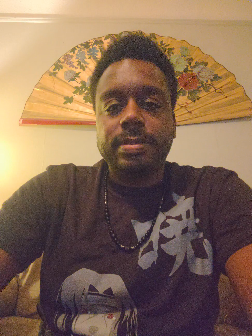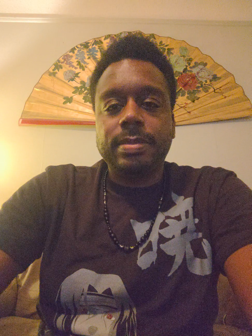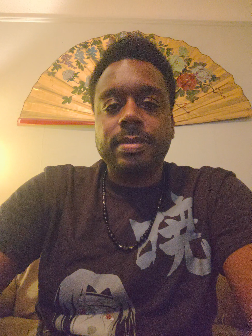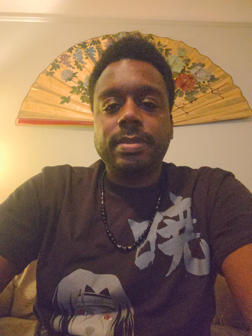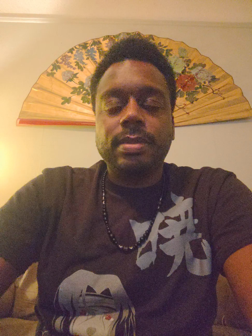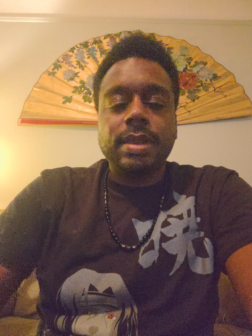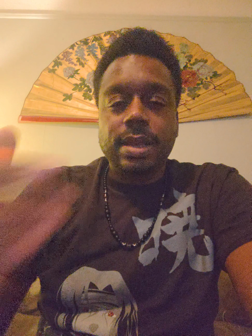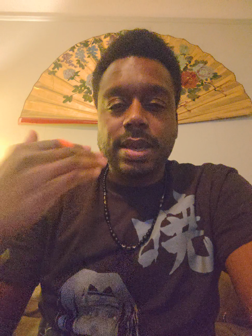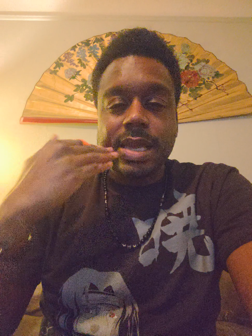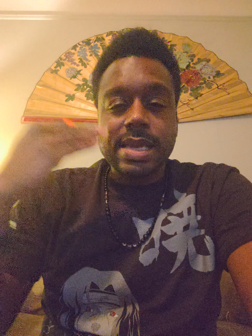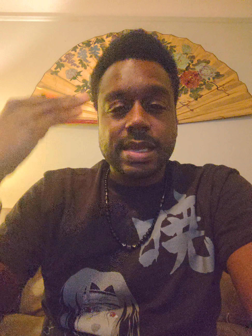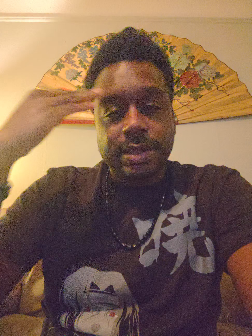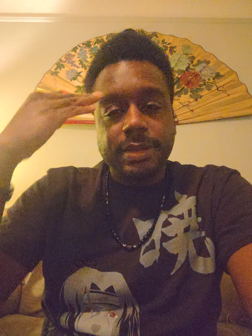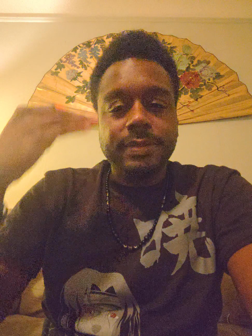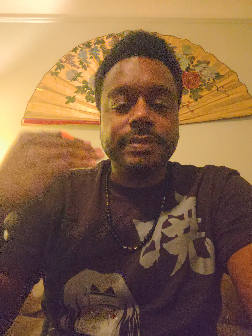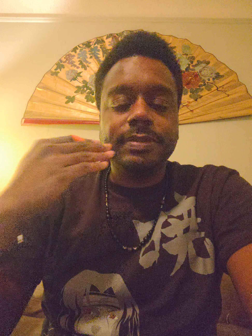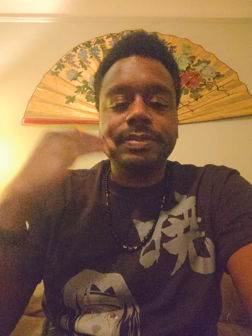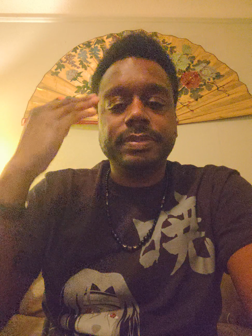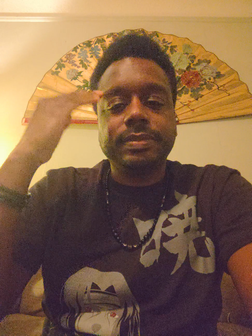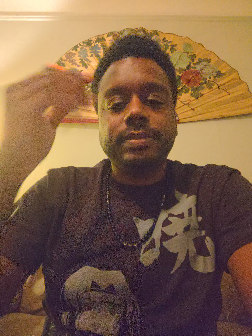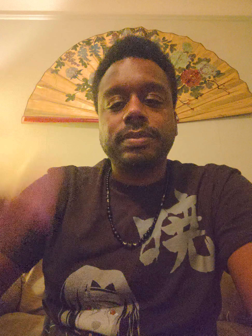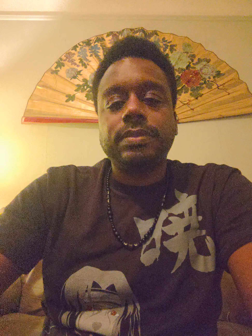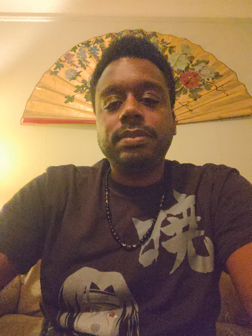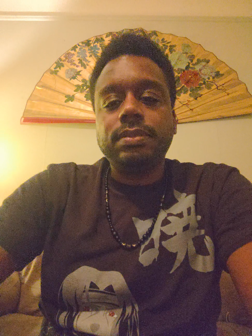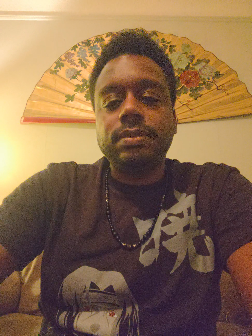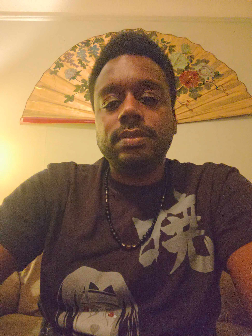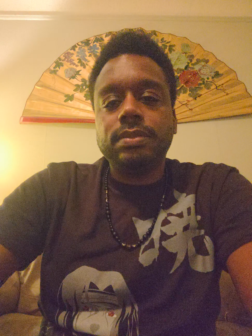head